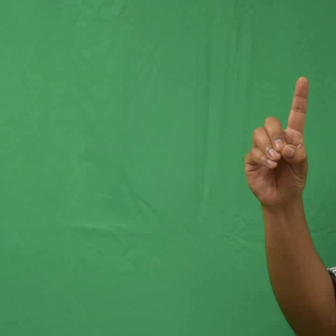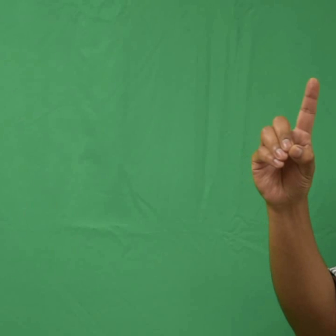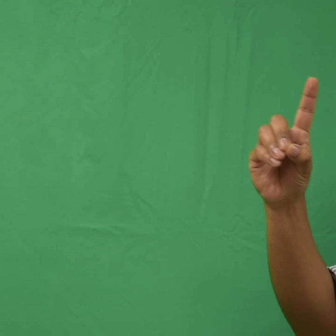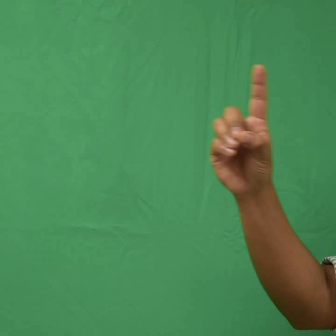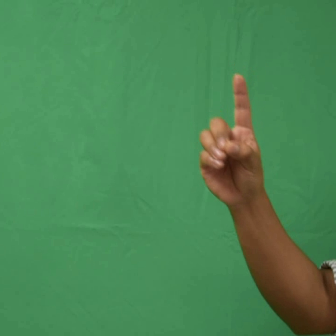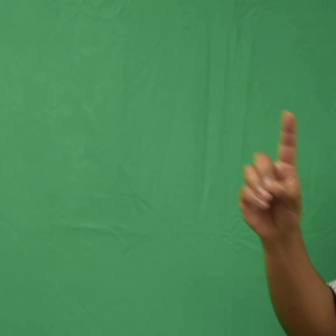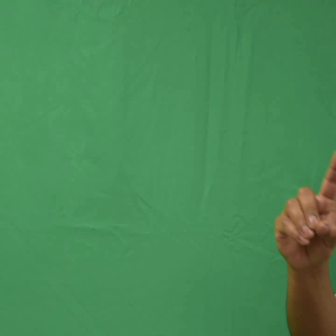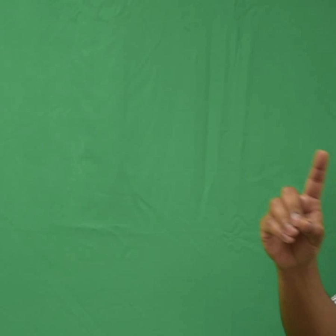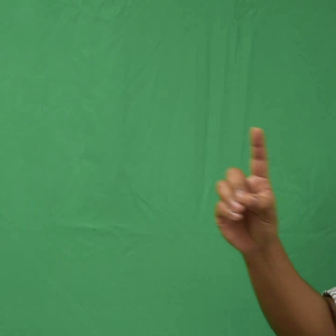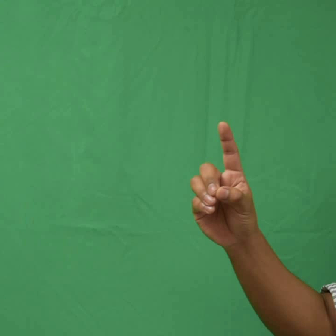Z